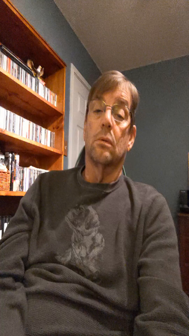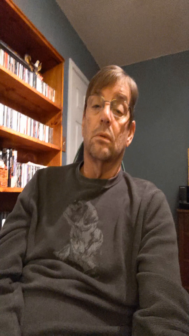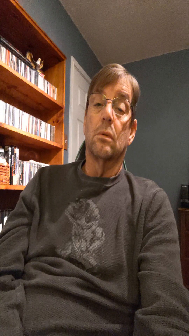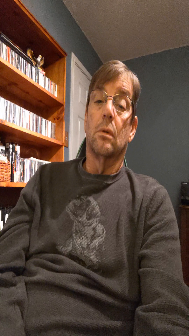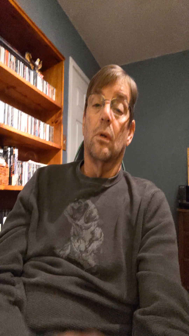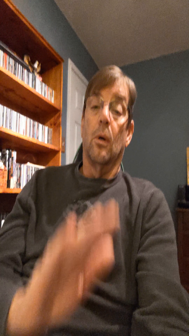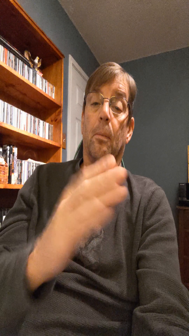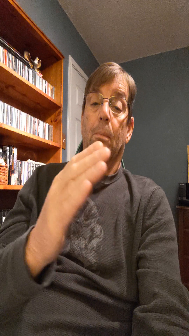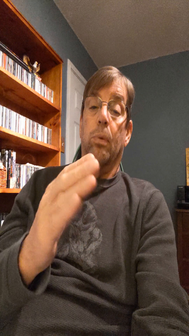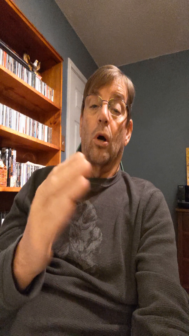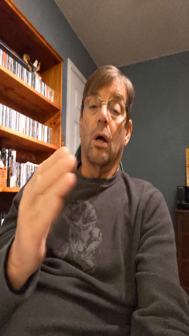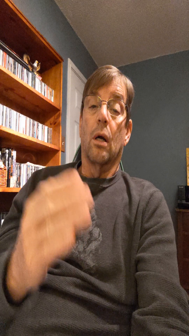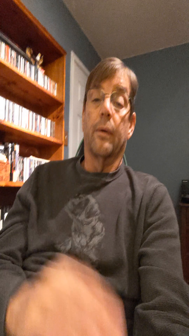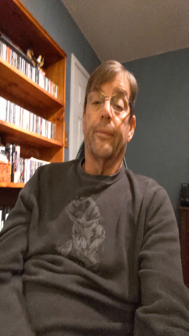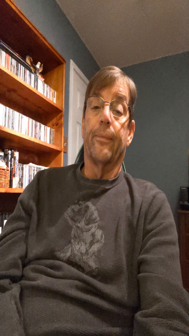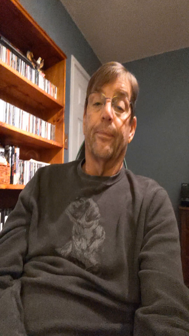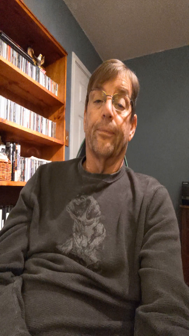book